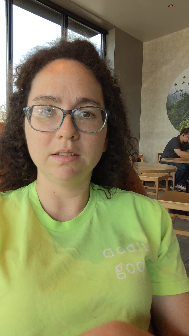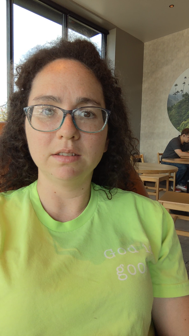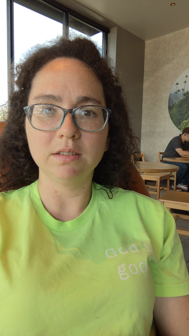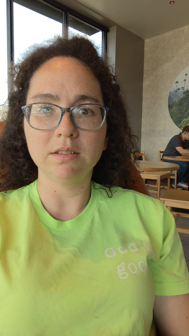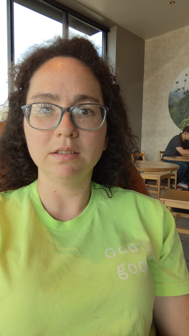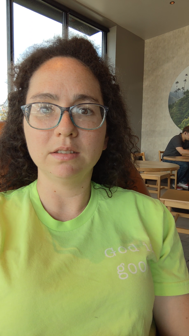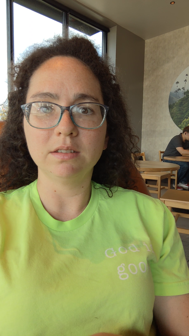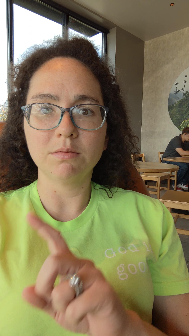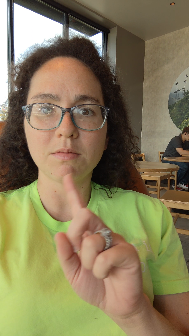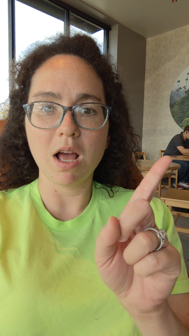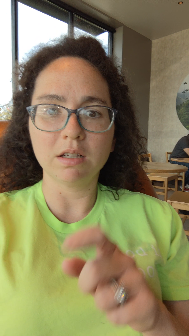but